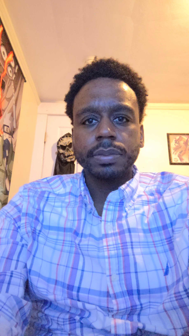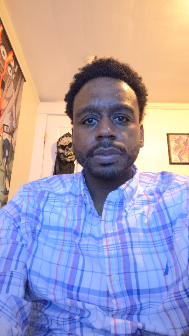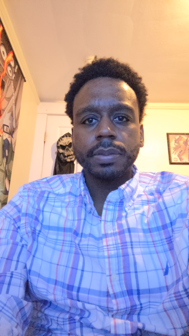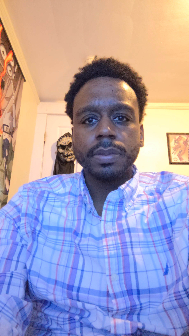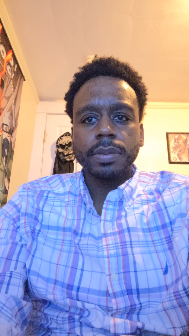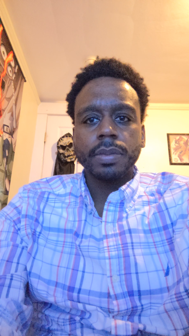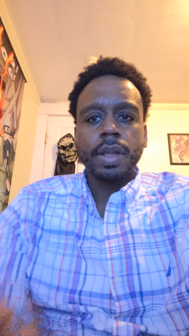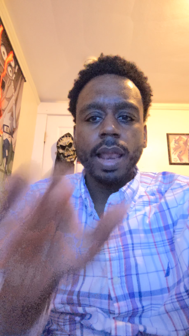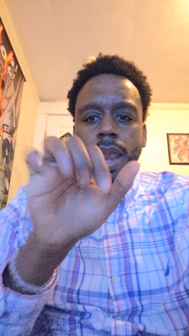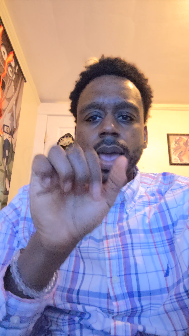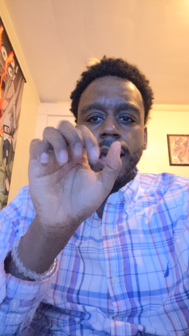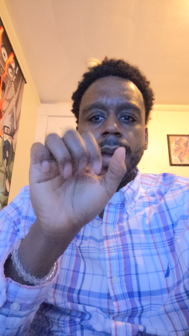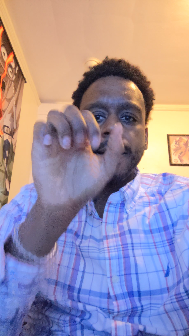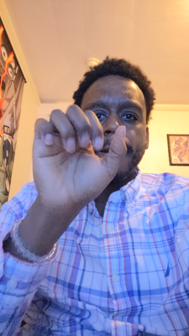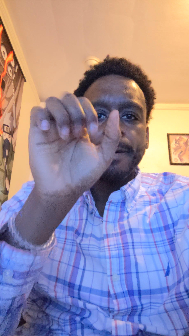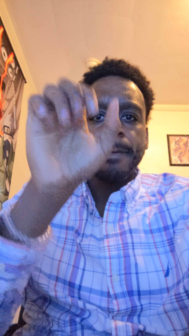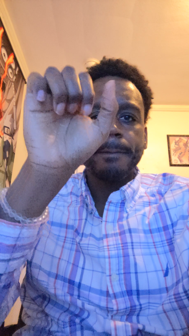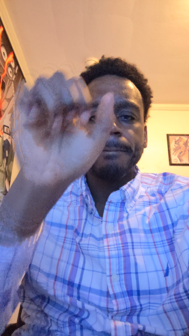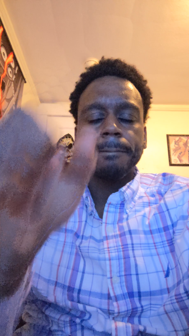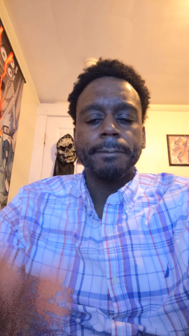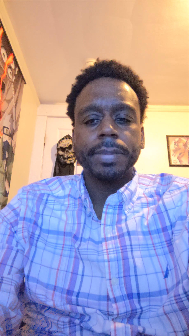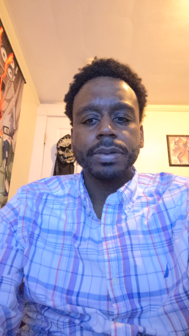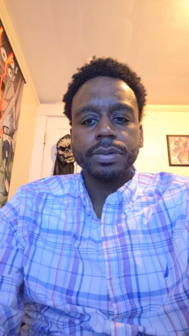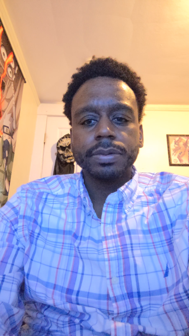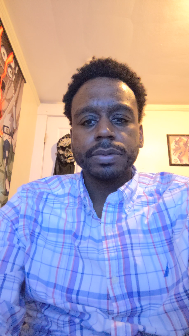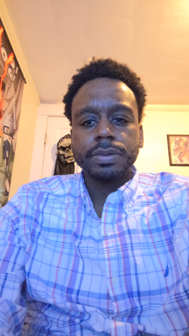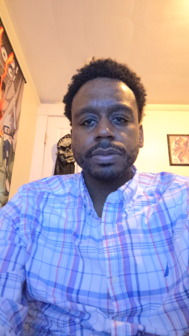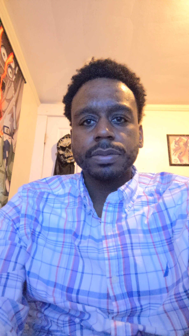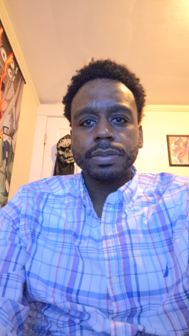ladder